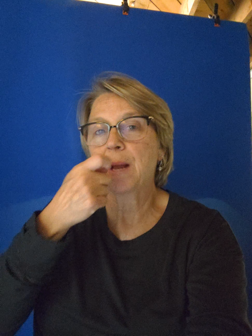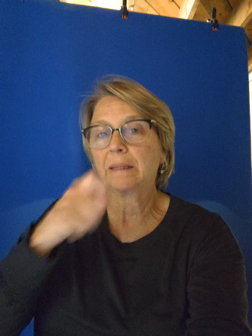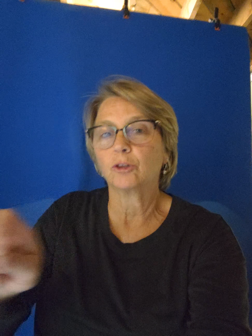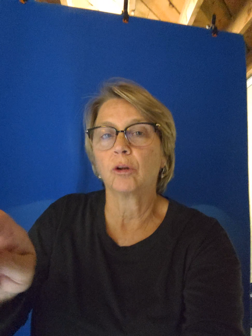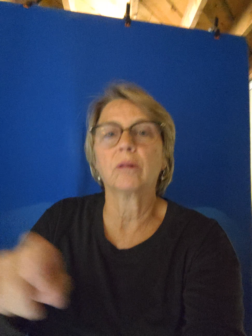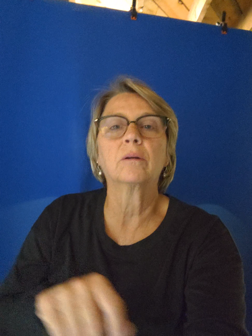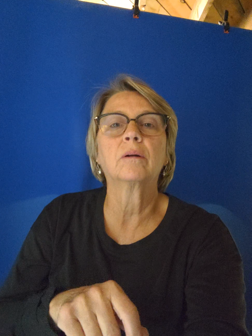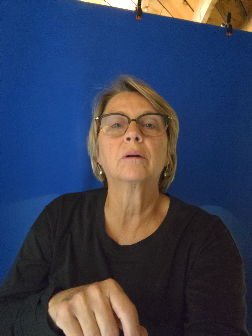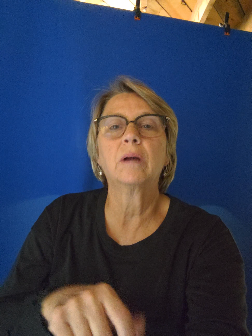pencil